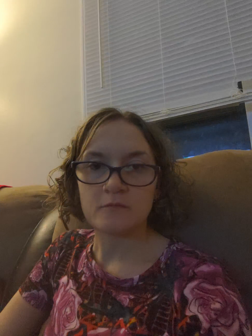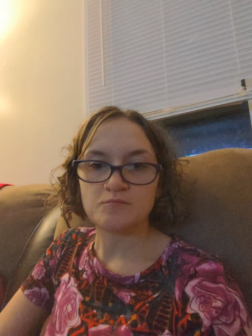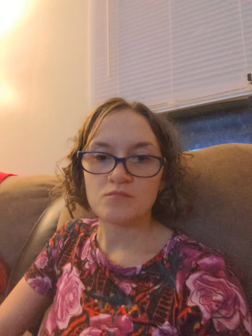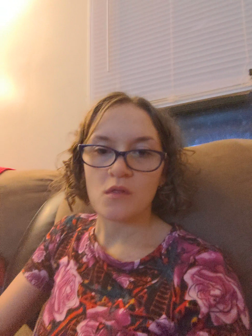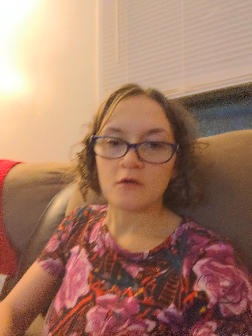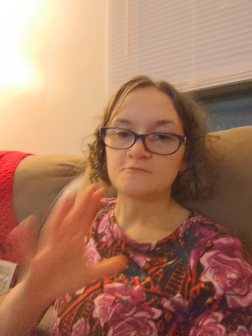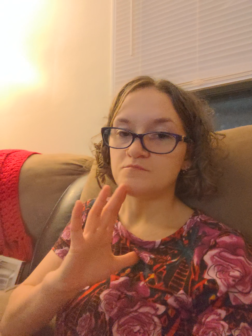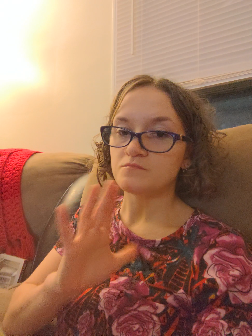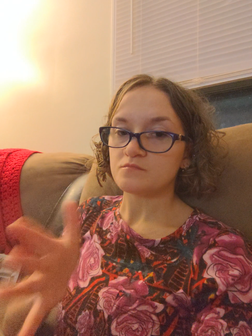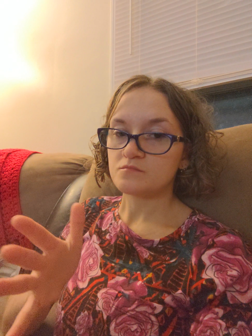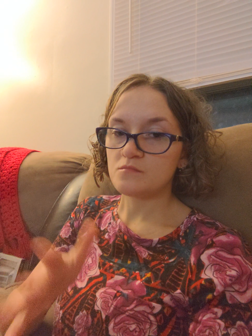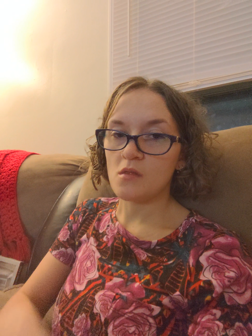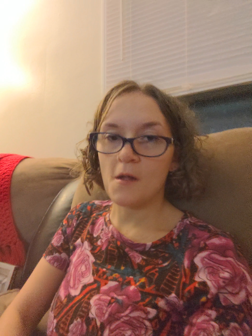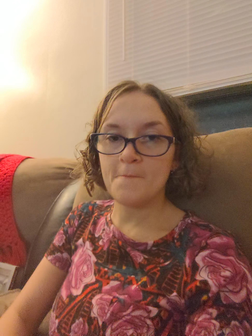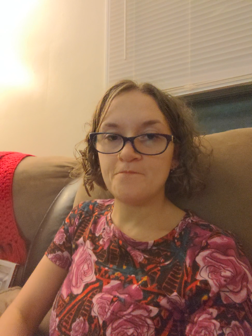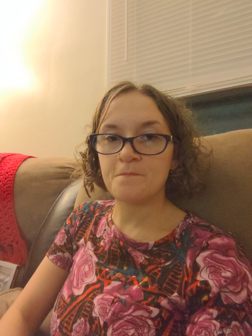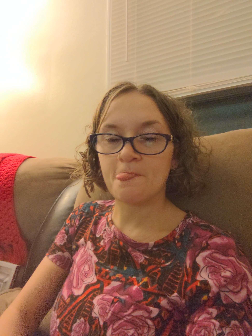fine